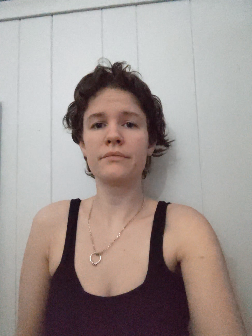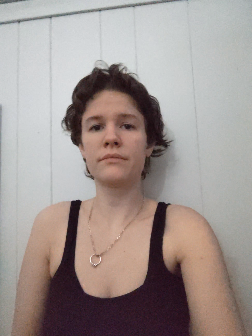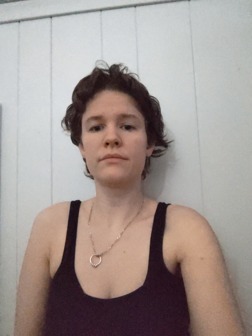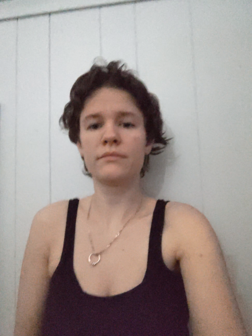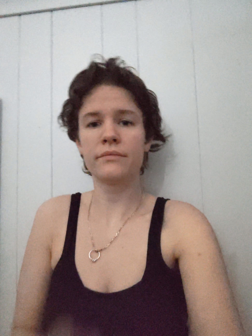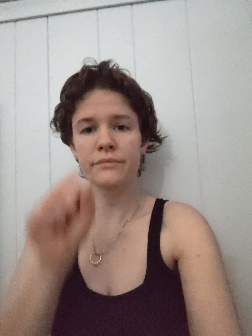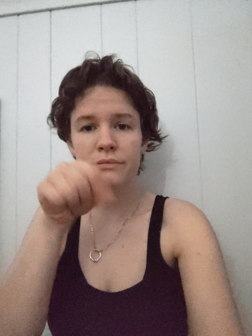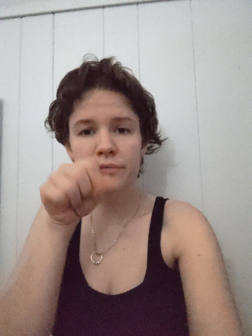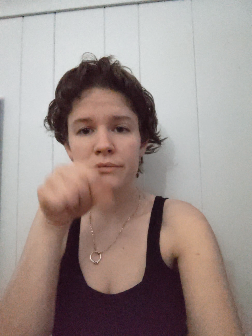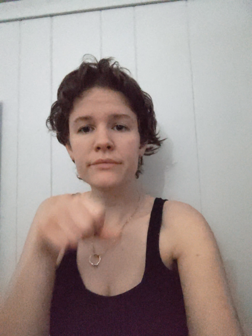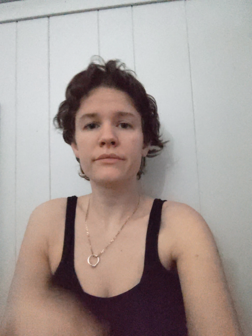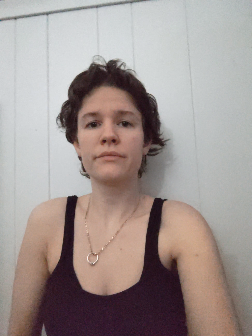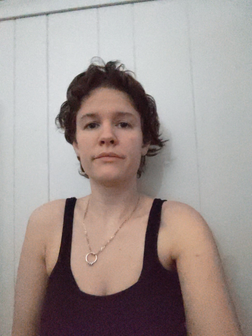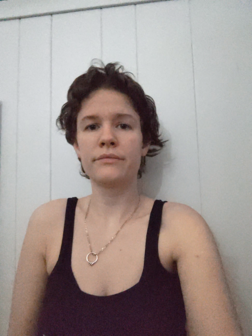carrot